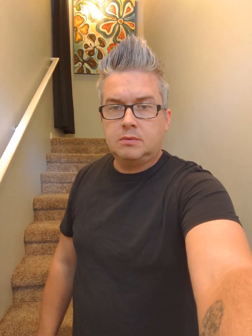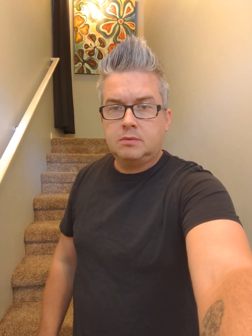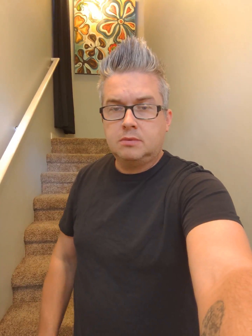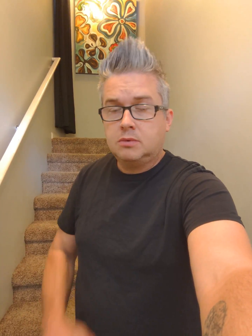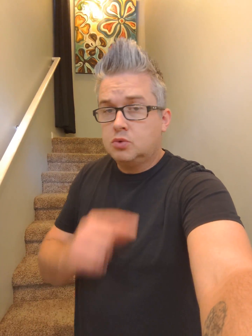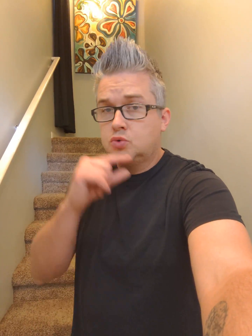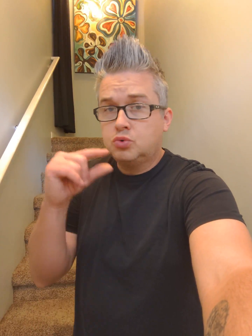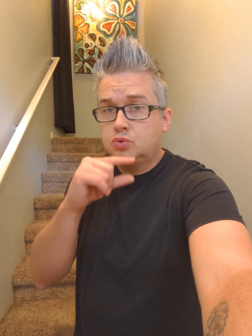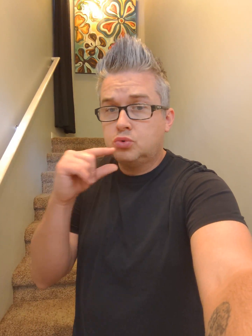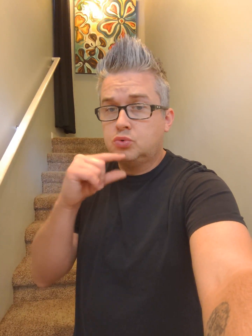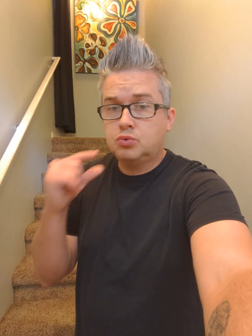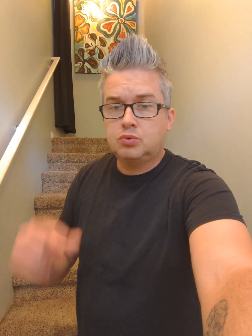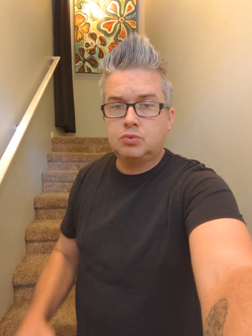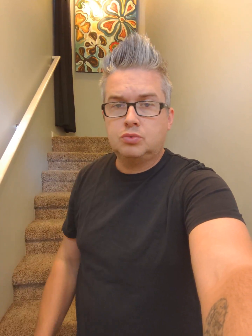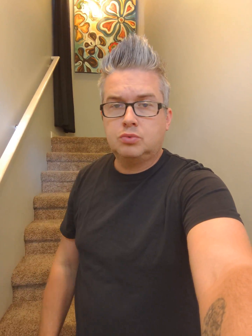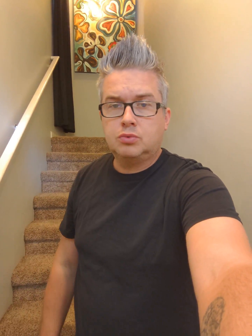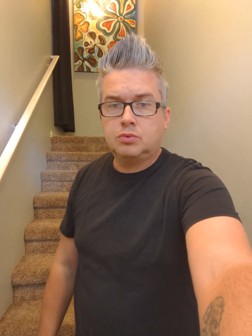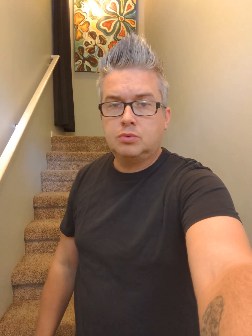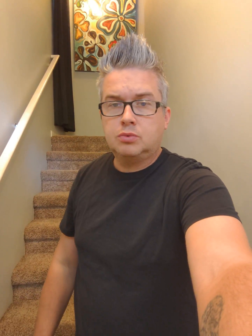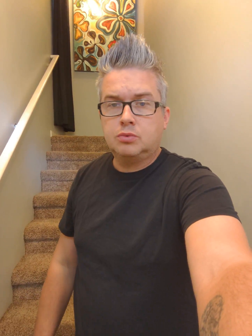glue